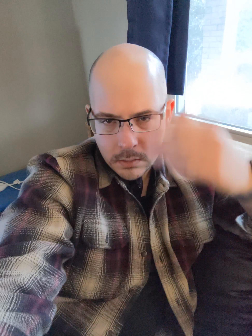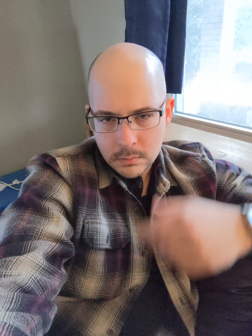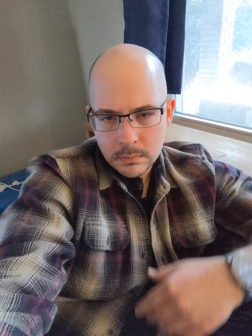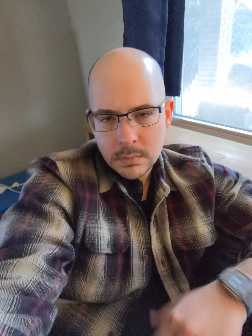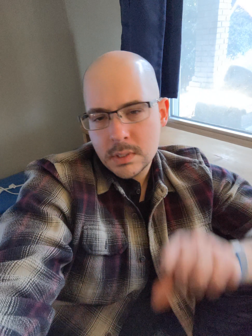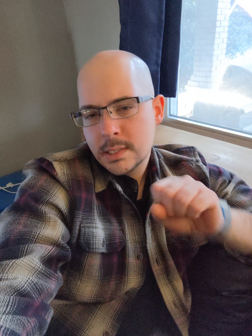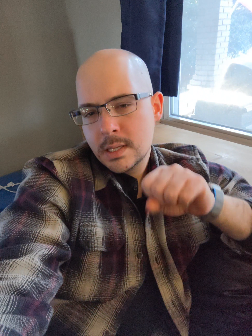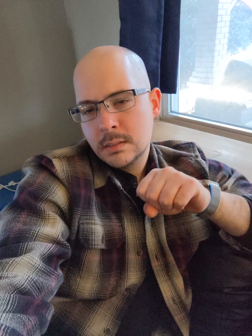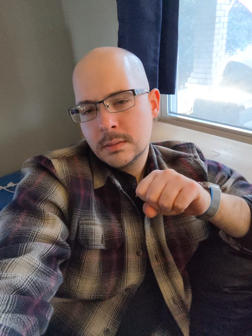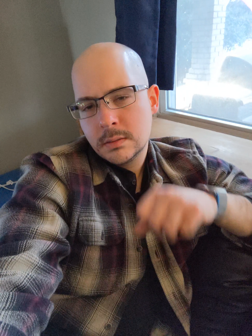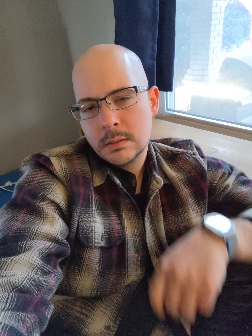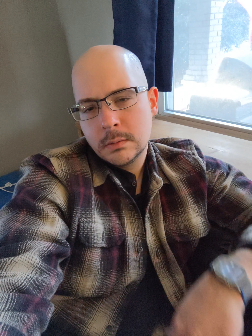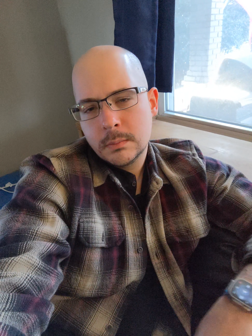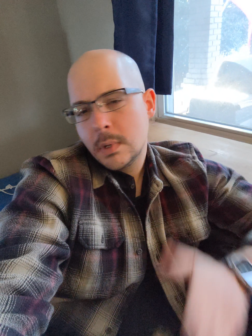yes